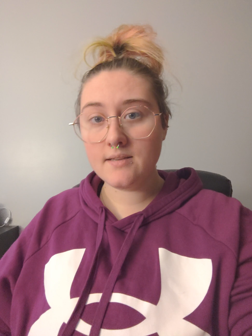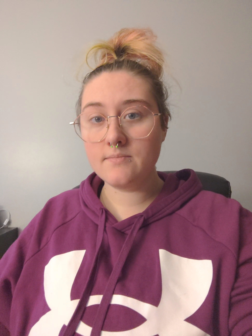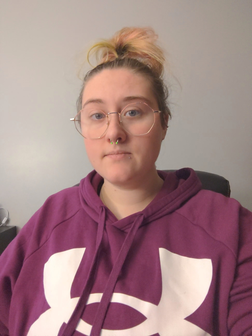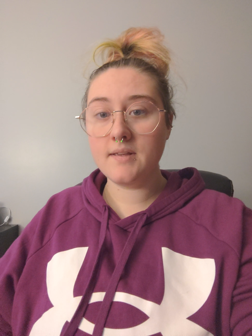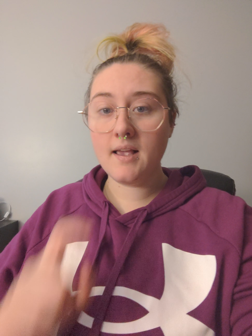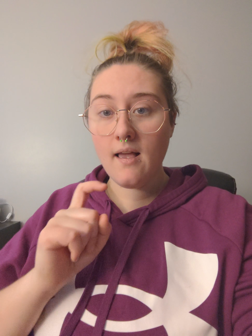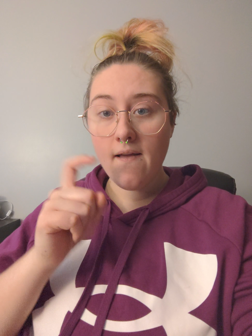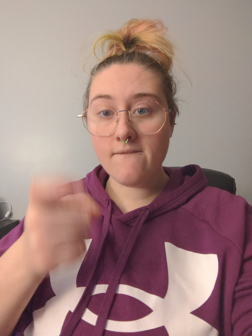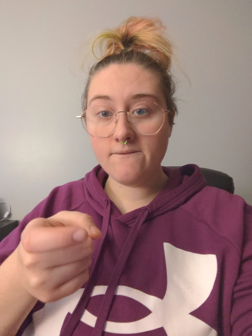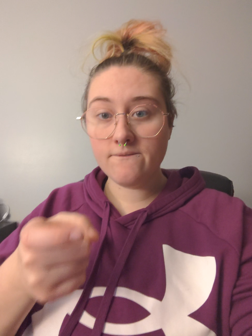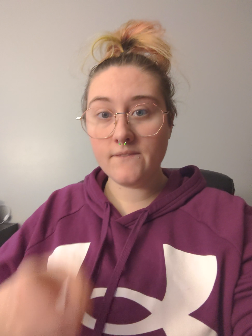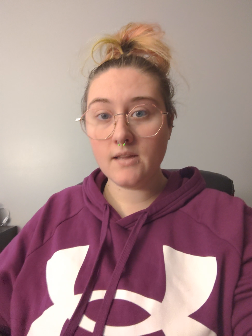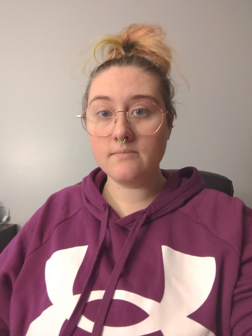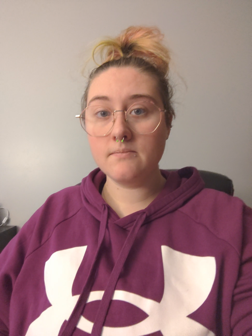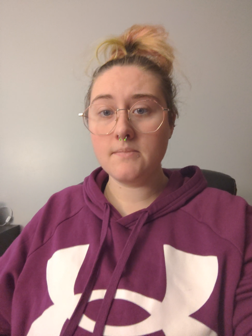gift